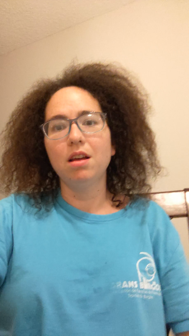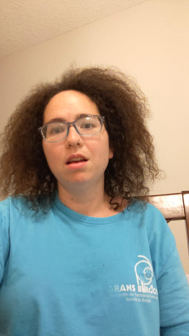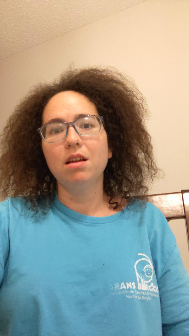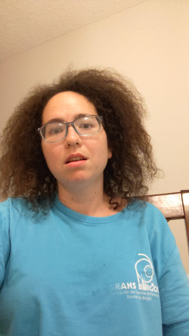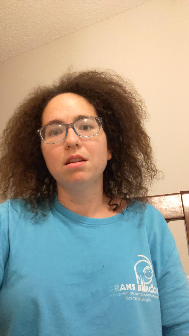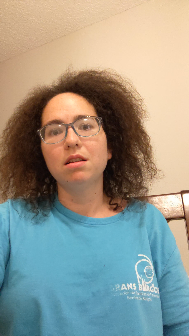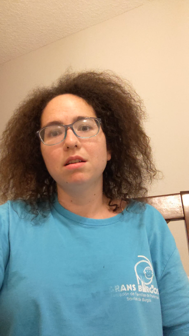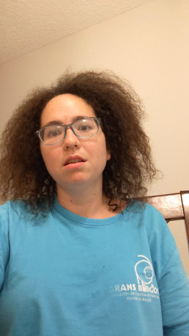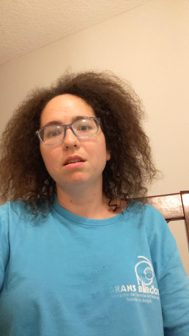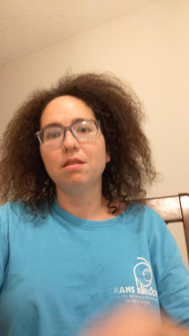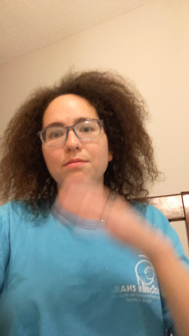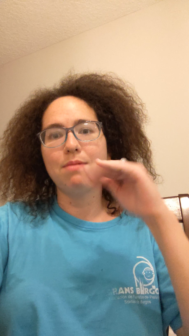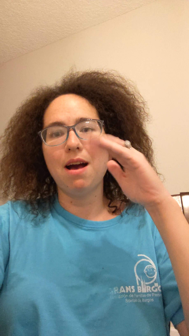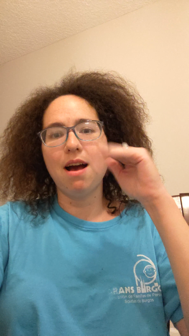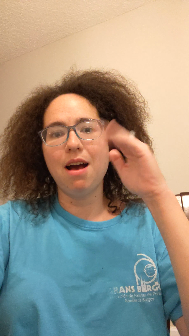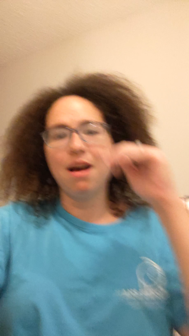downtown